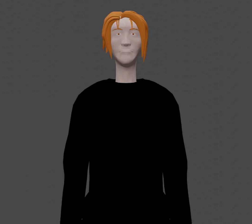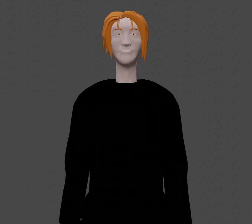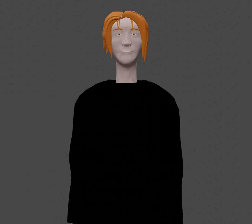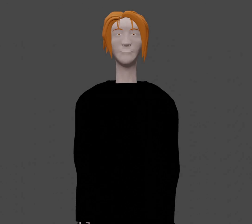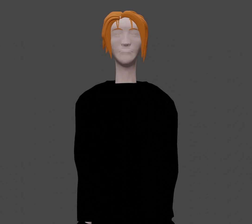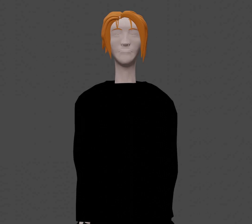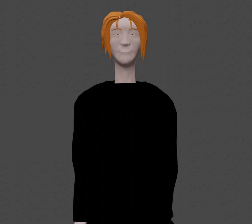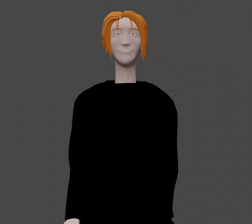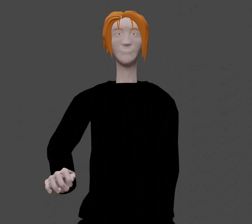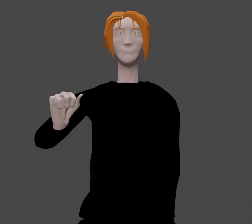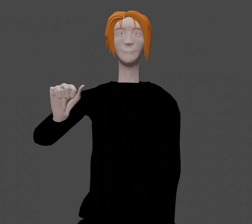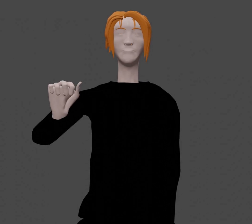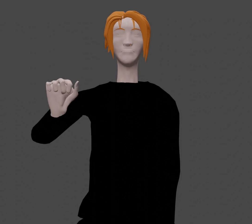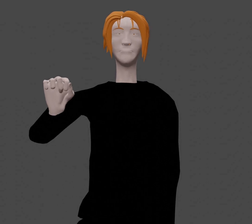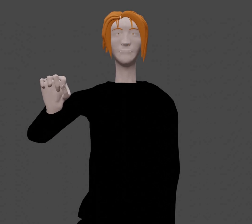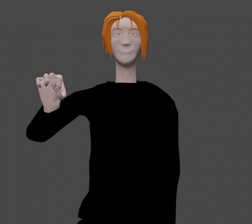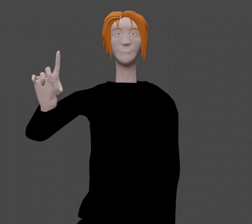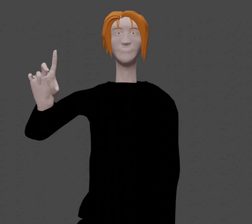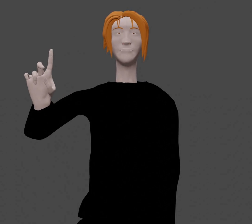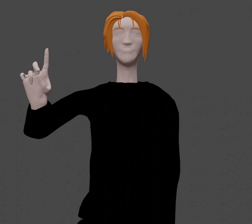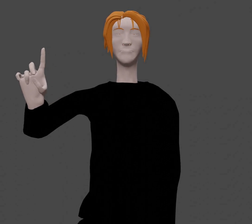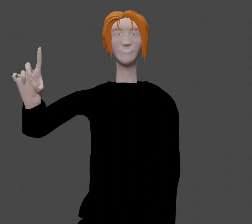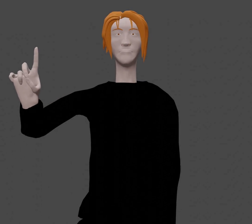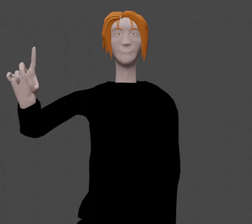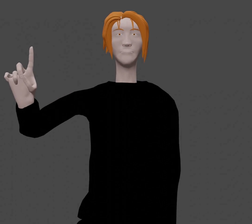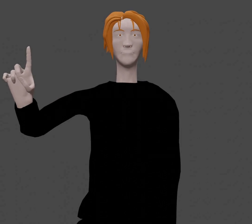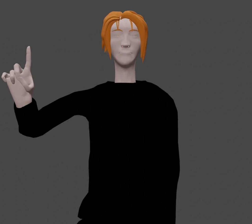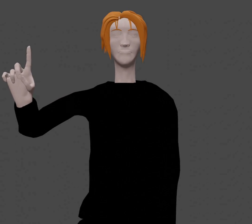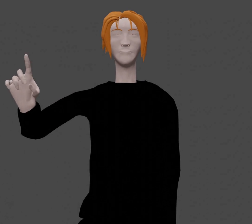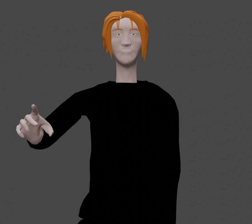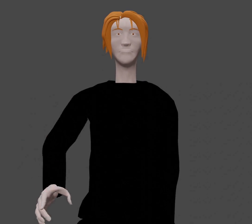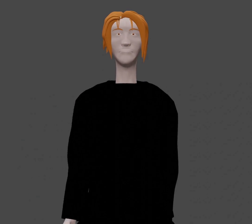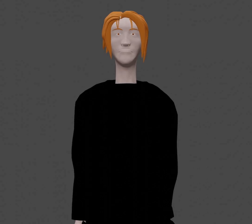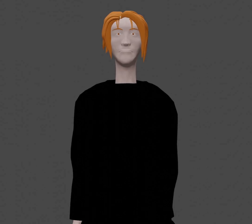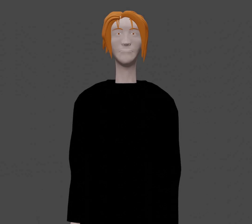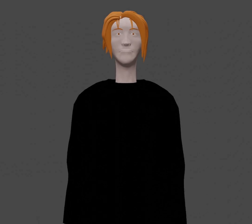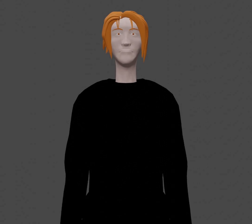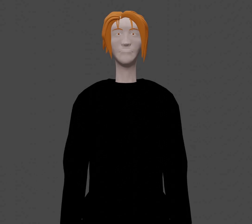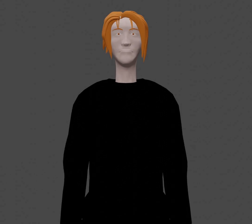Attention Deficit Disorder